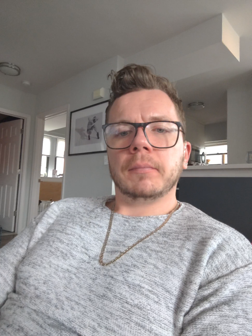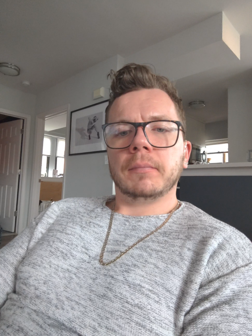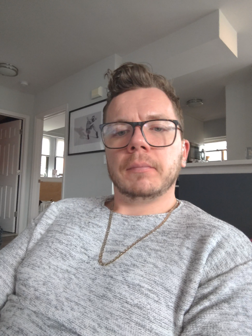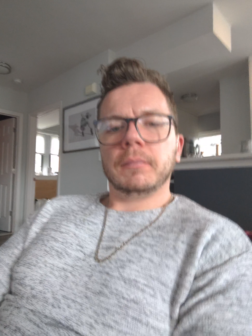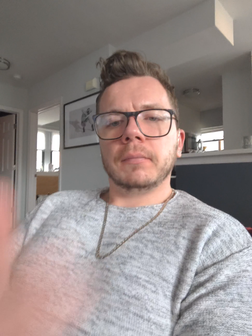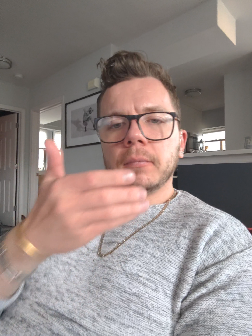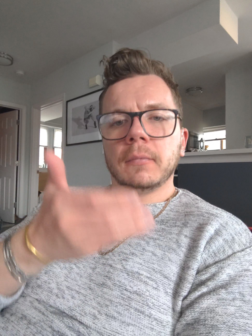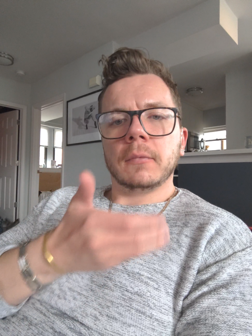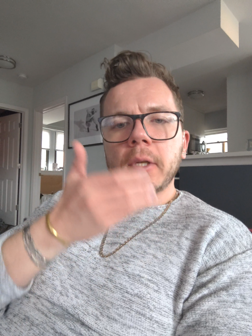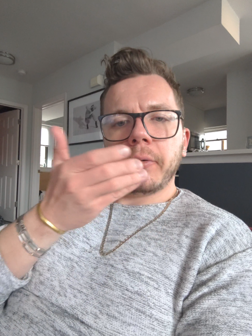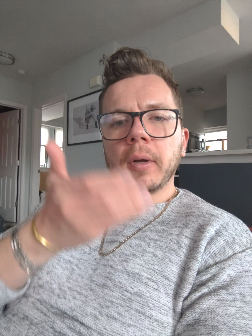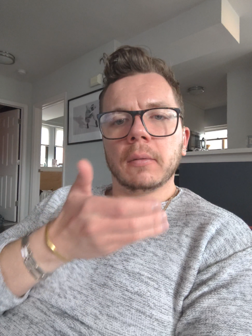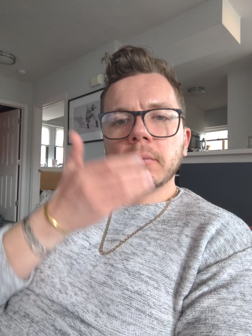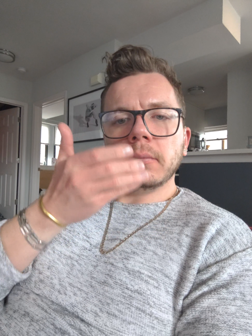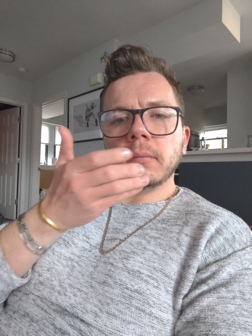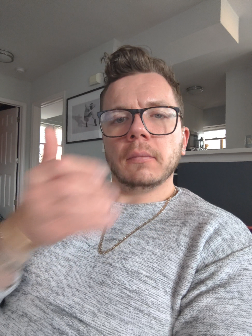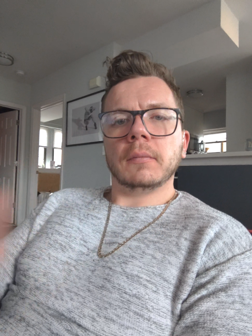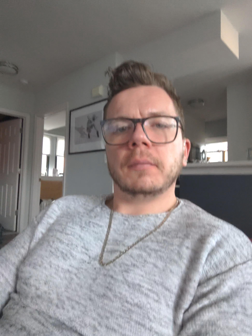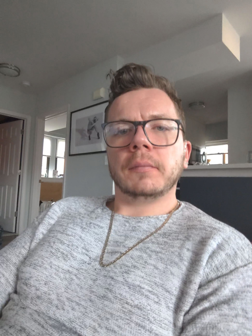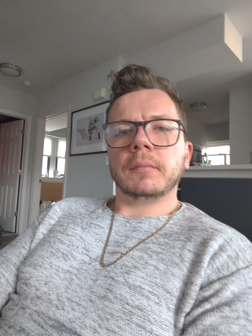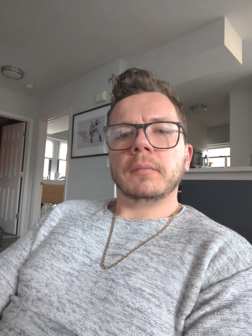cereal